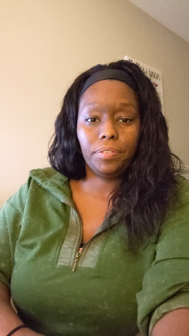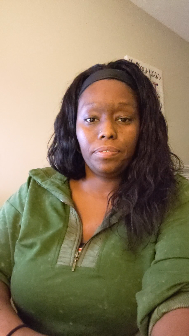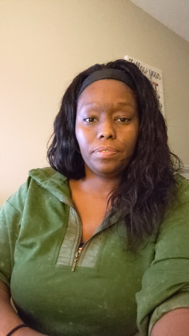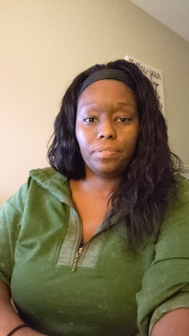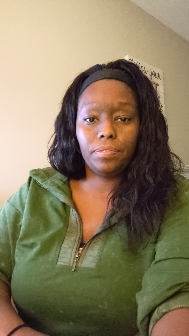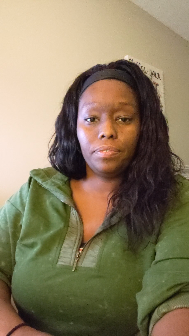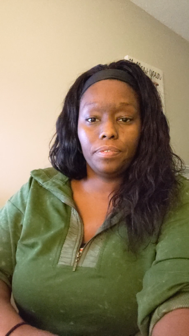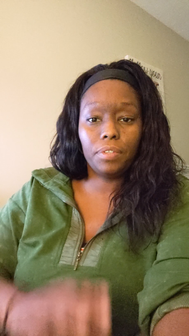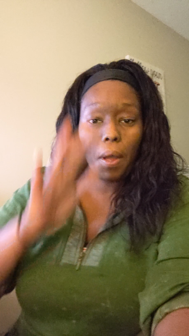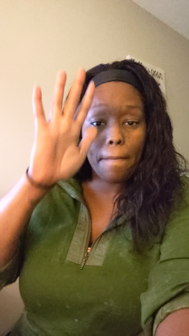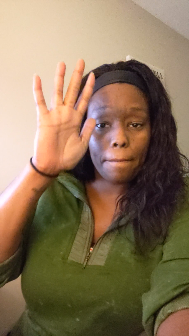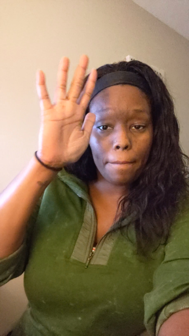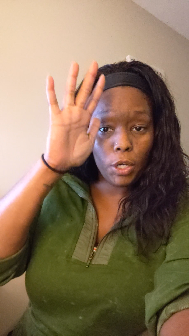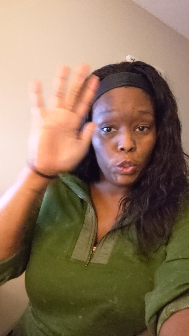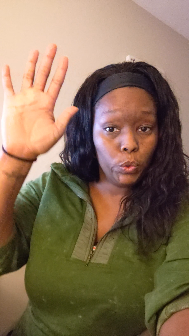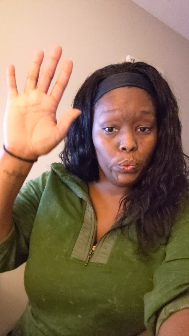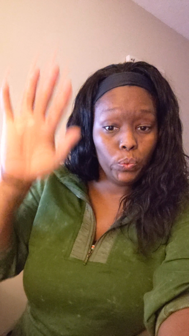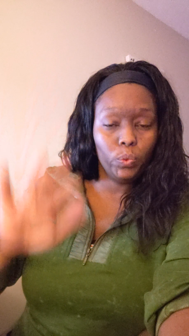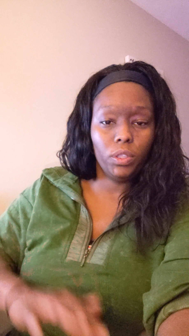moose